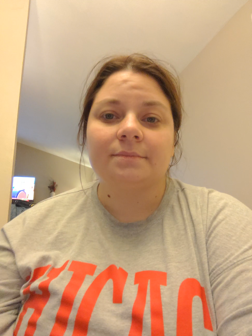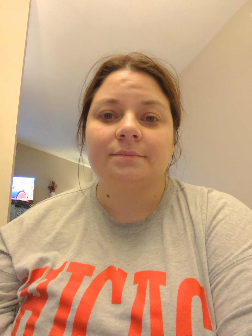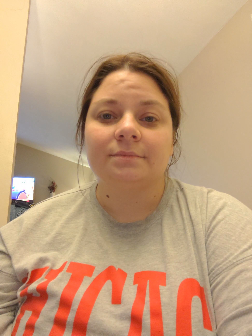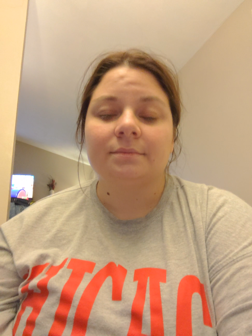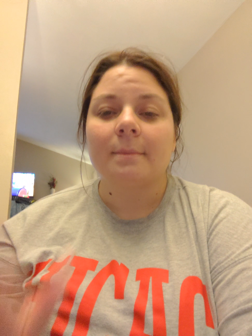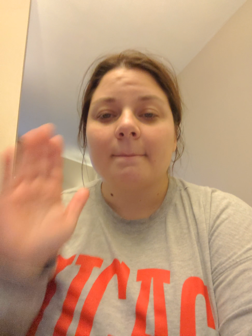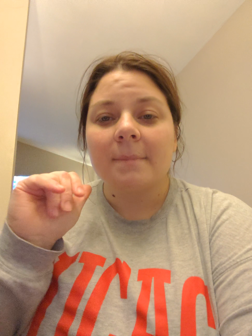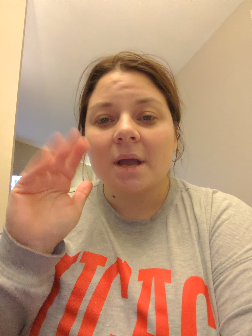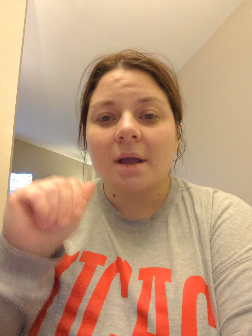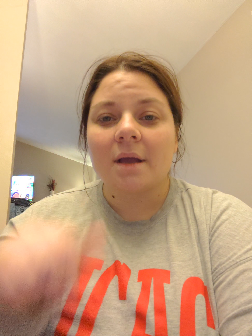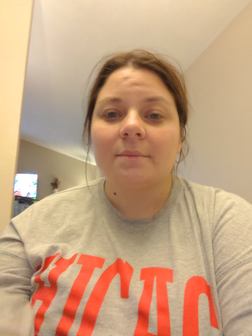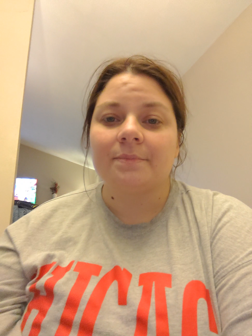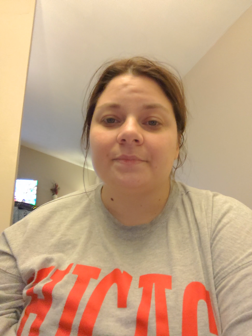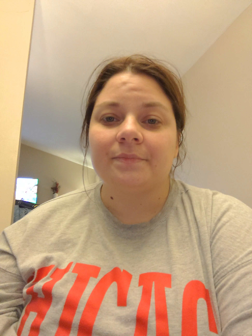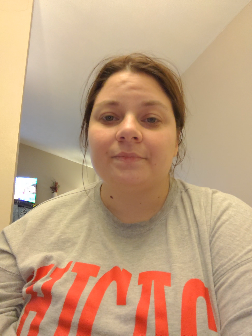bye